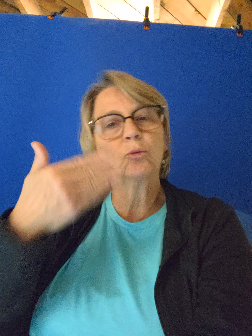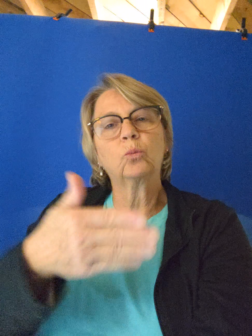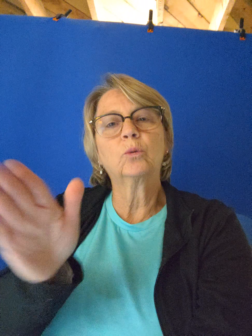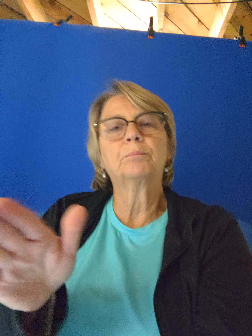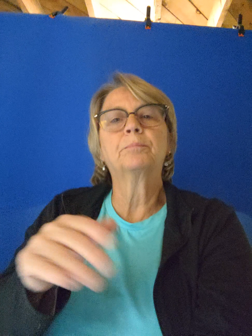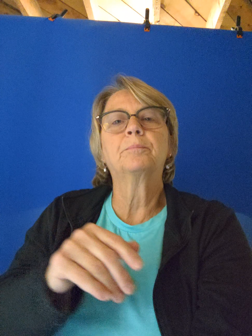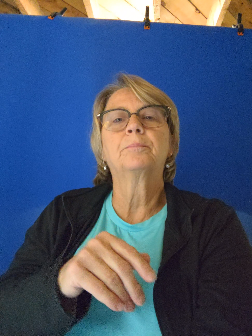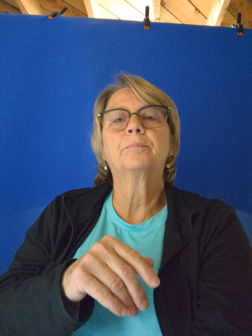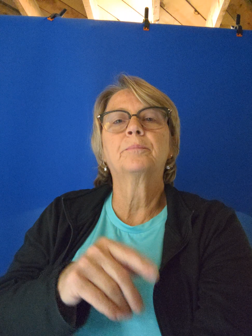bedroom